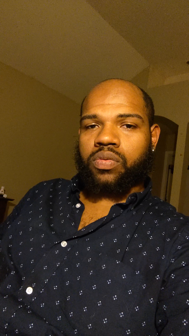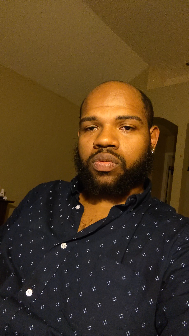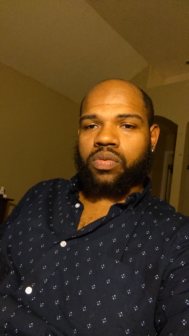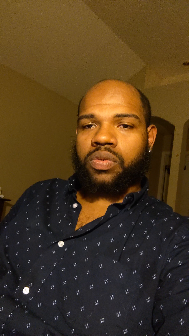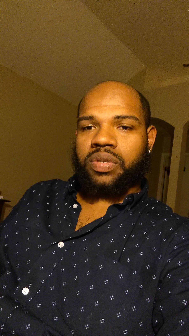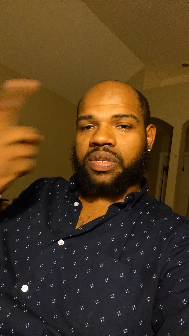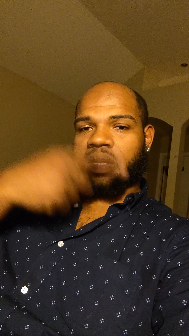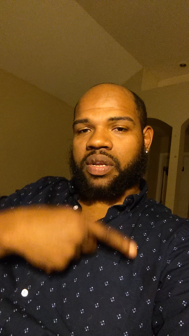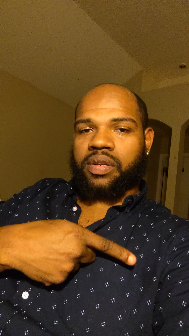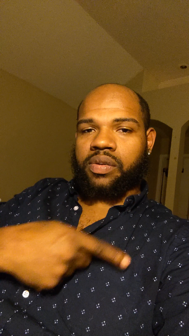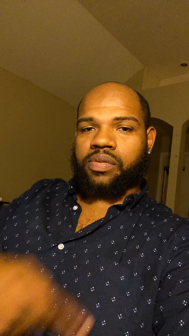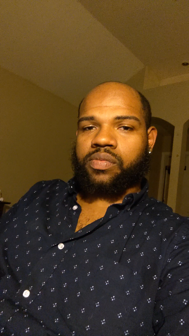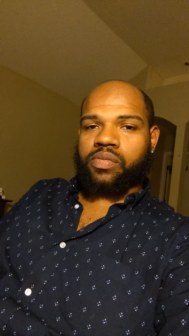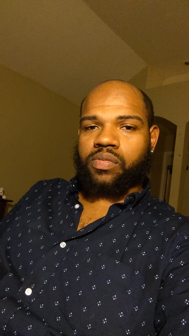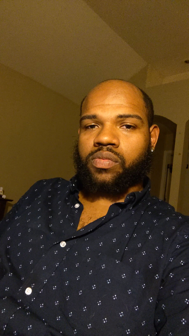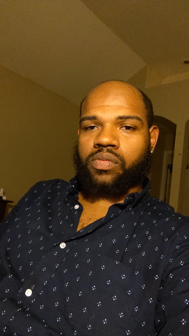day